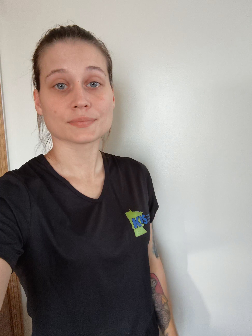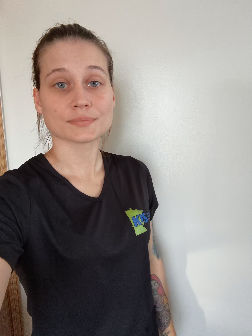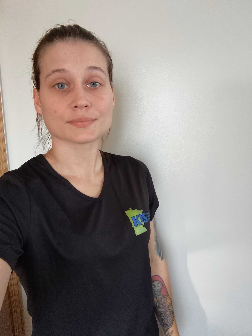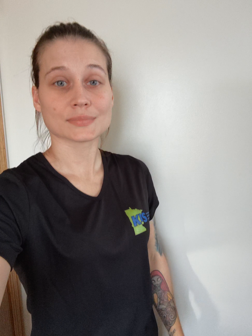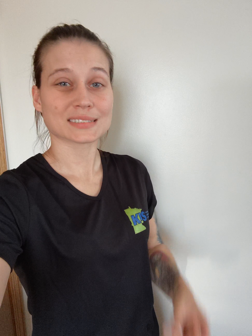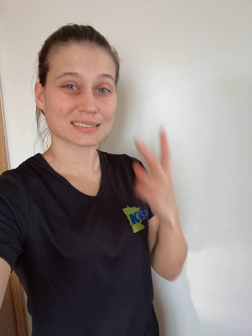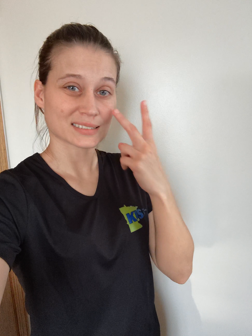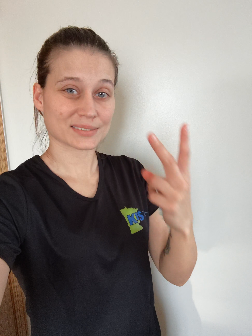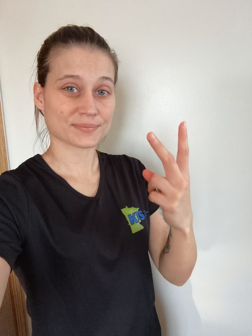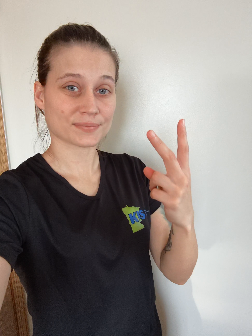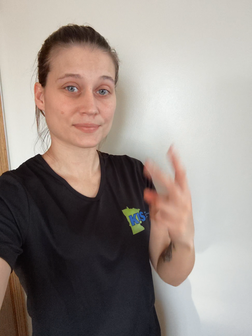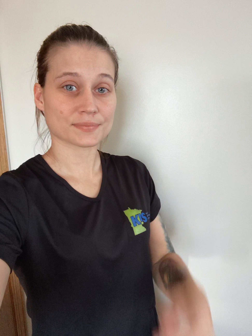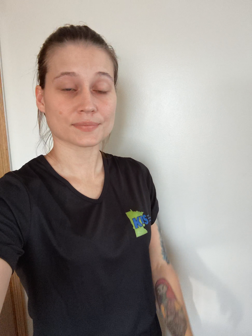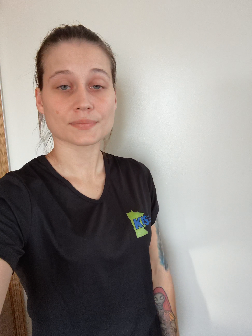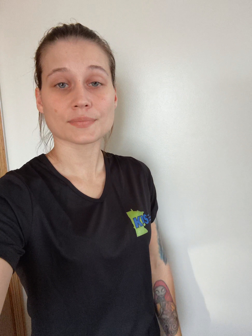see